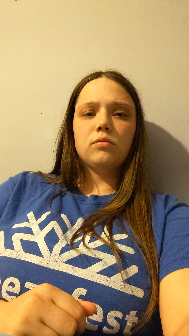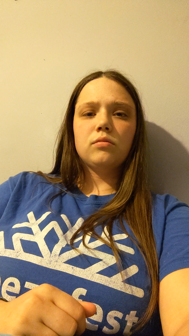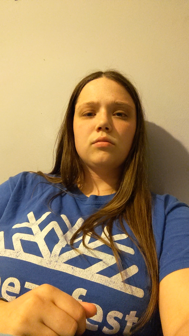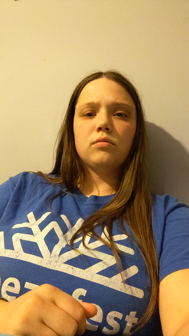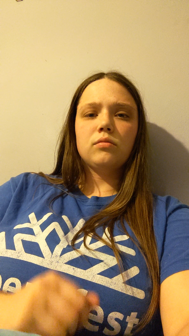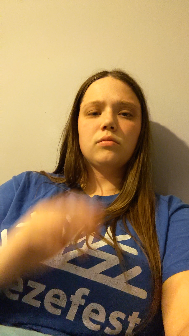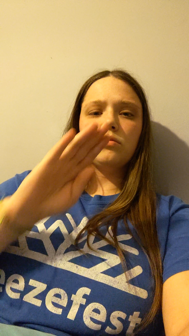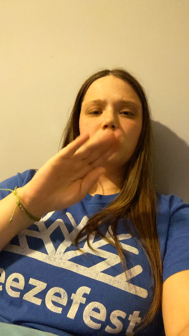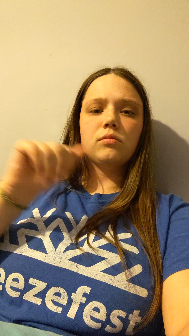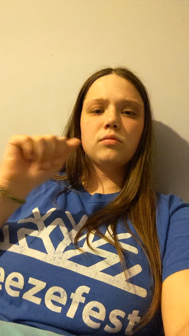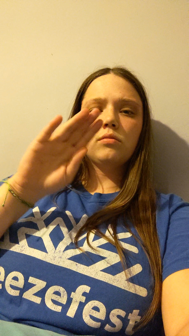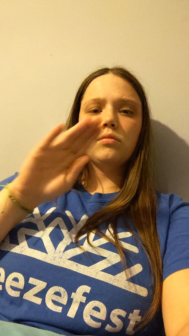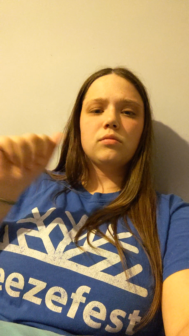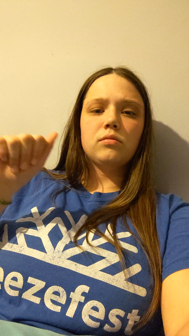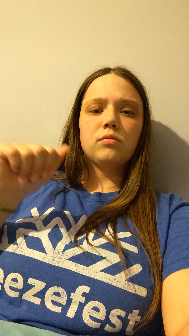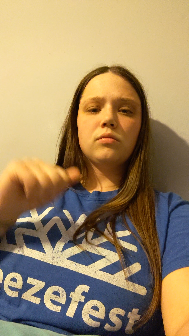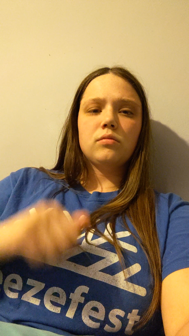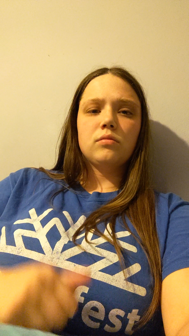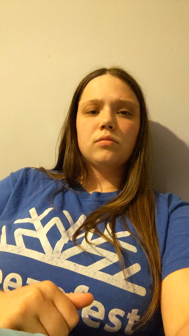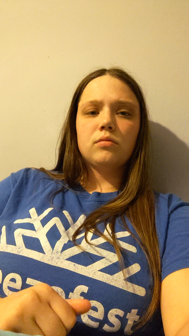baa baa